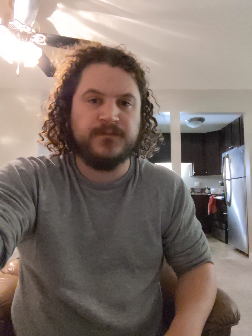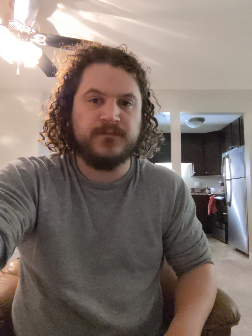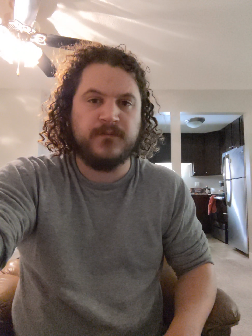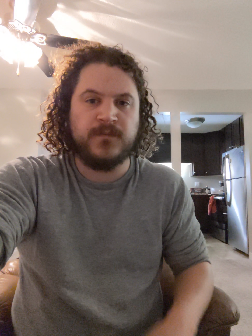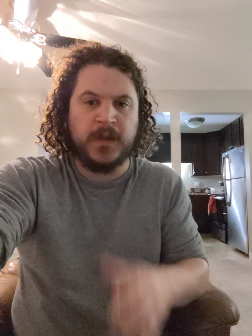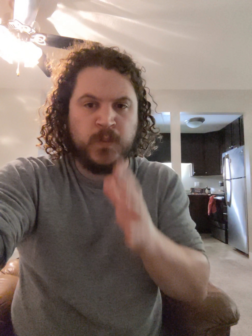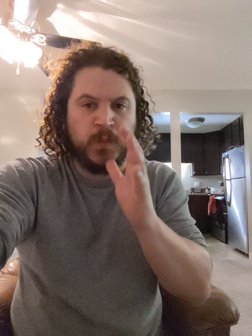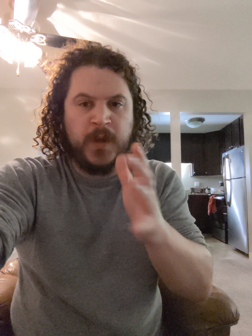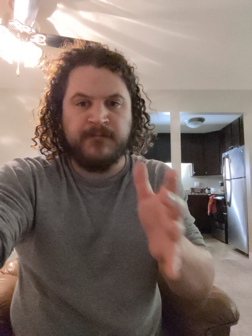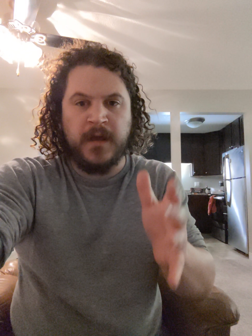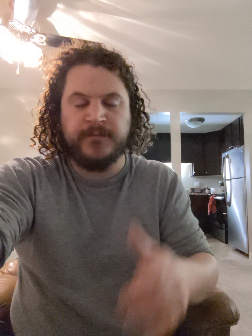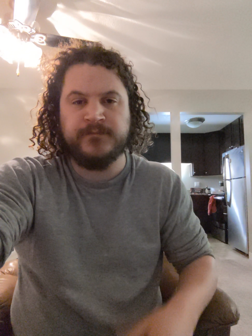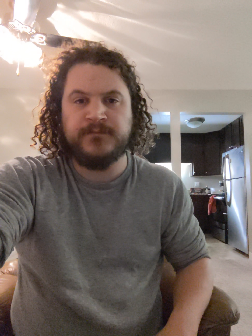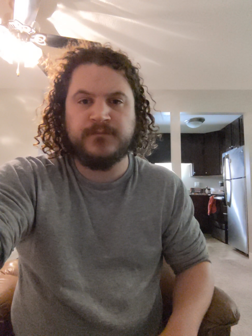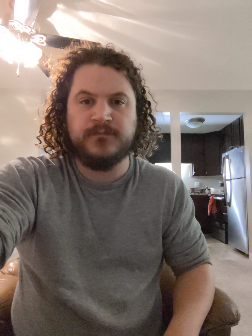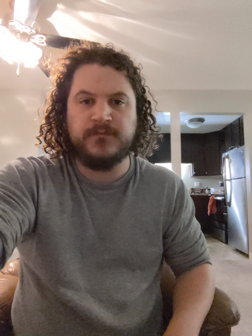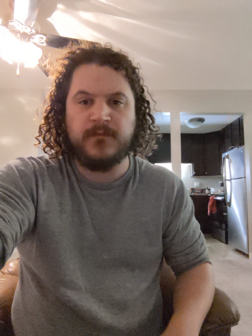grandma